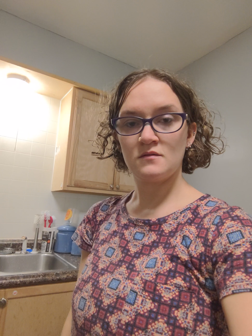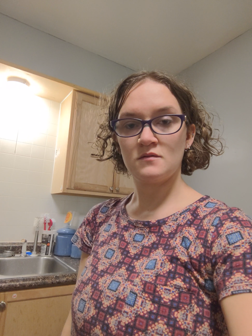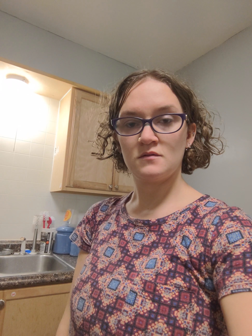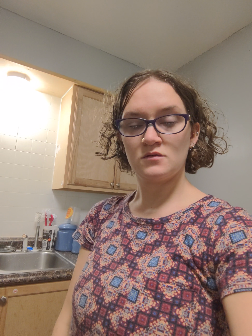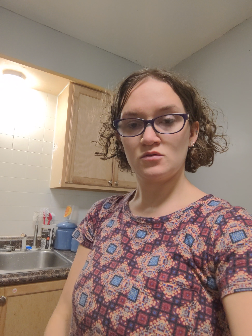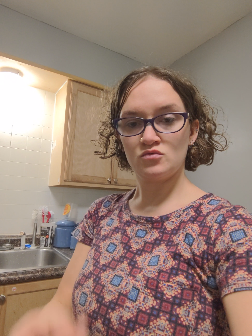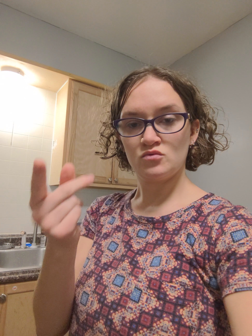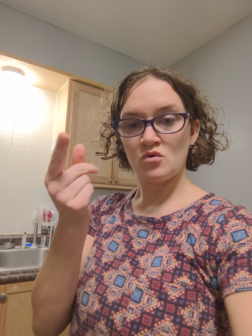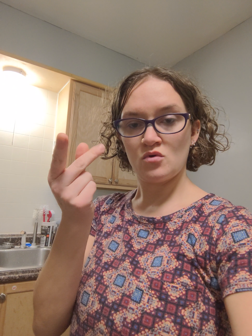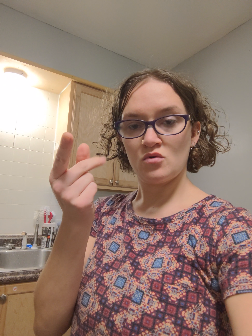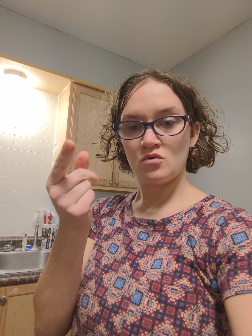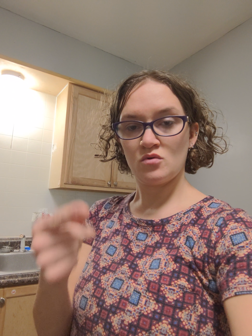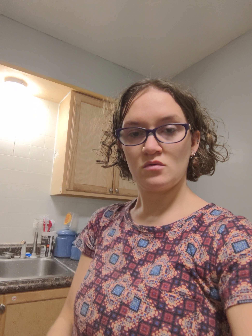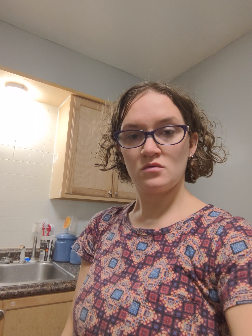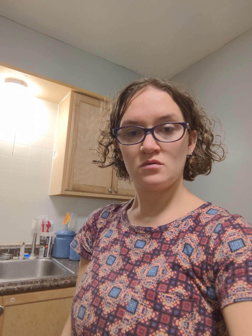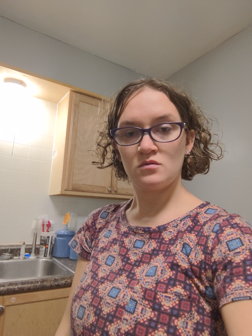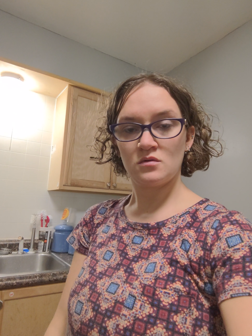dog